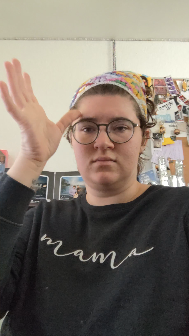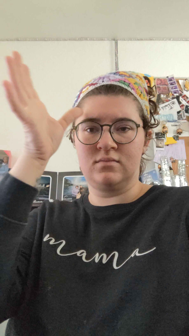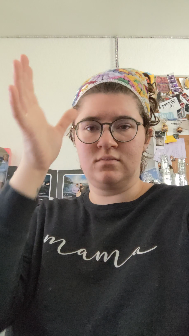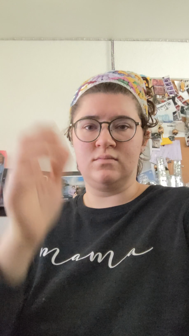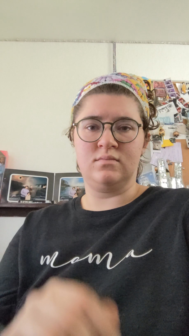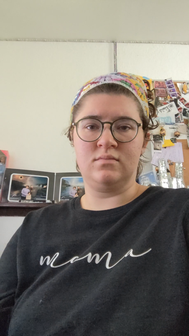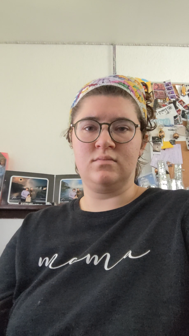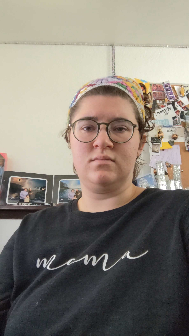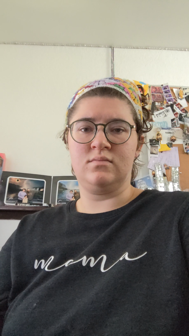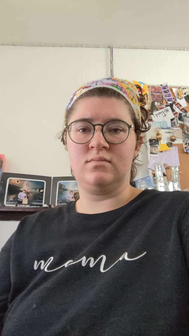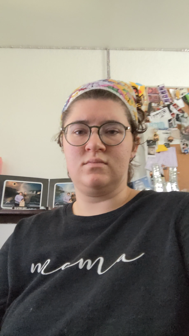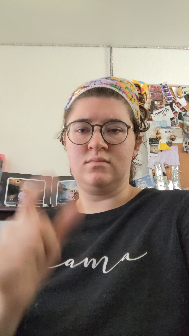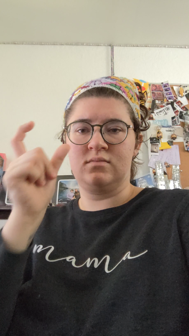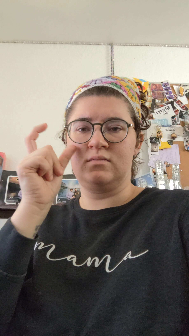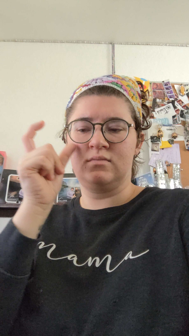glasses